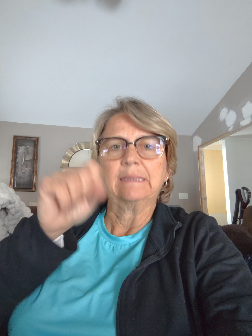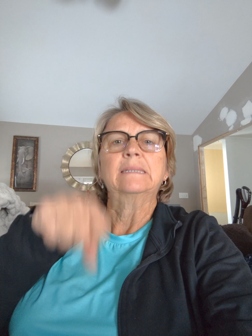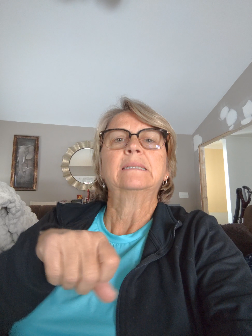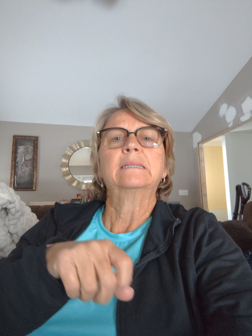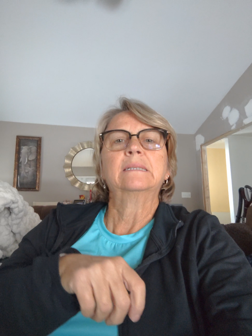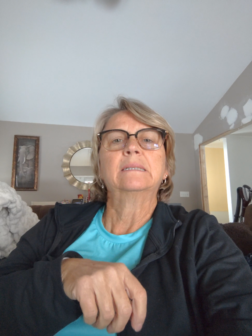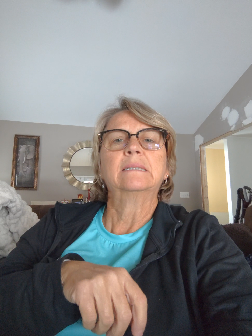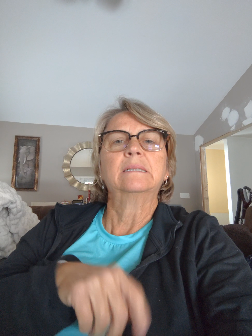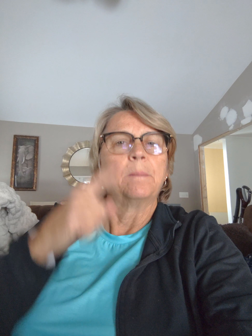yes